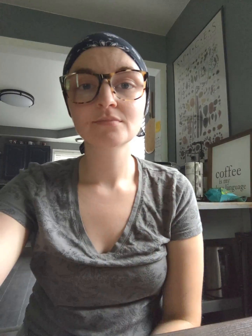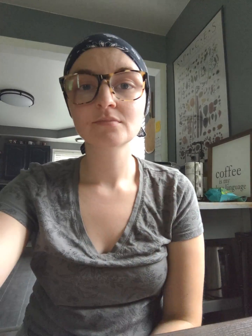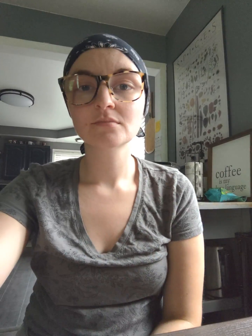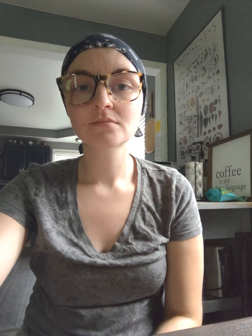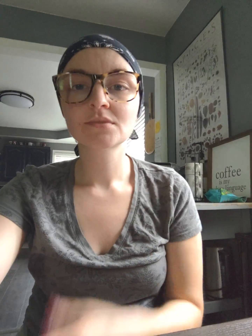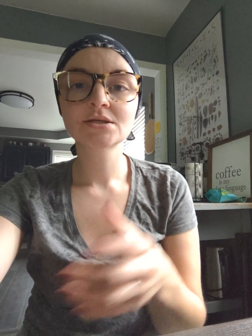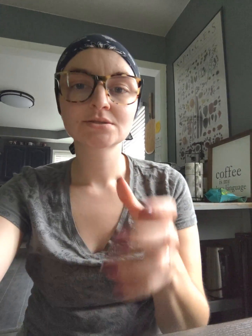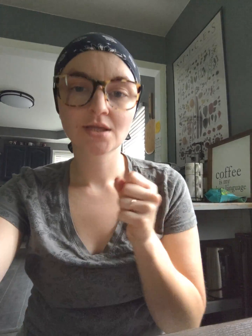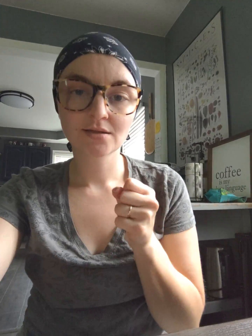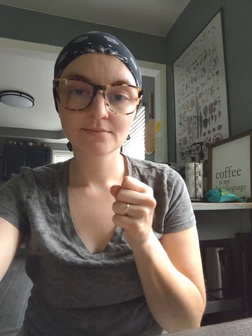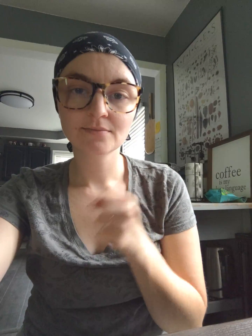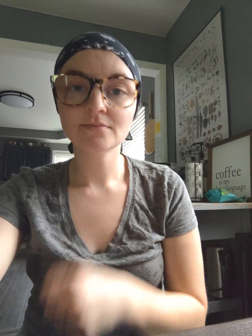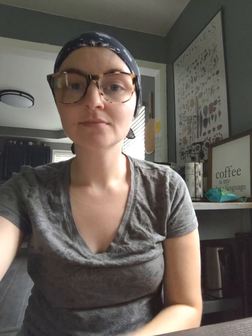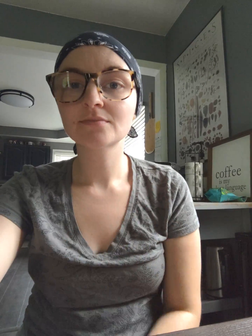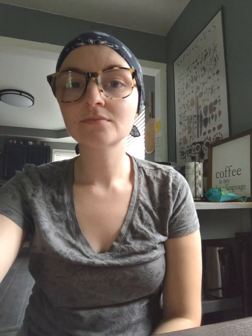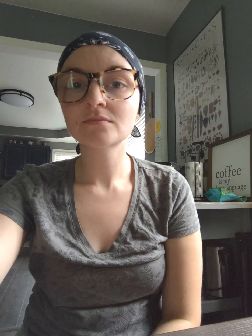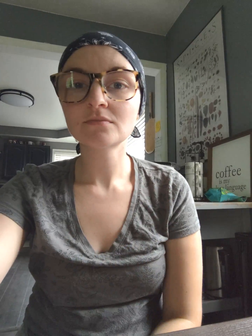get